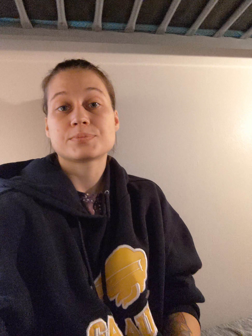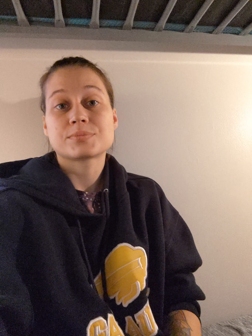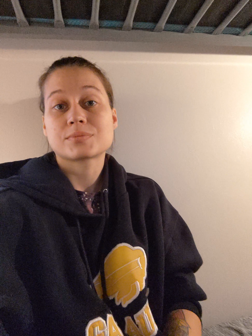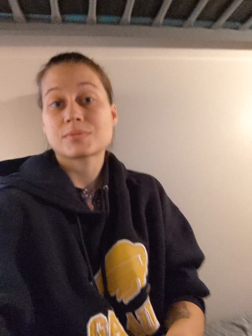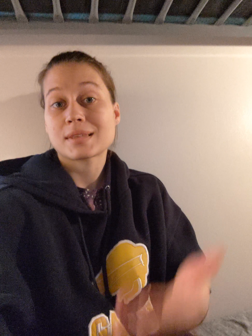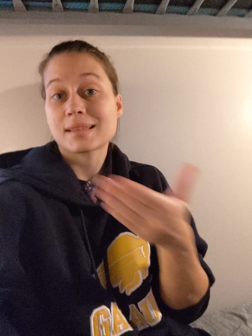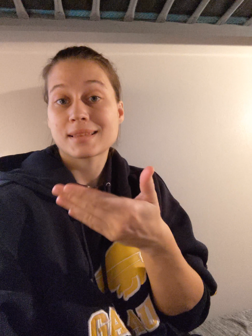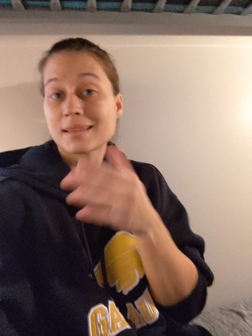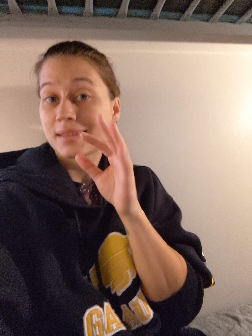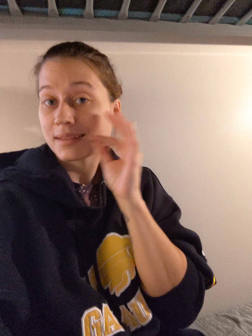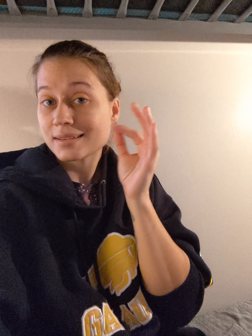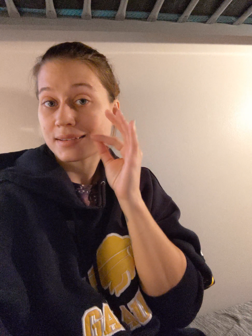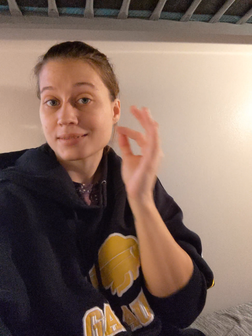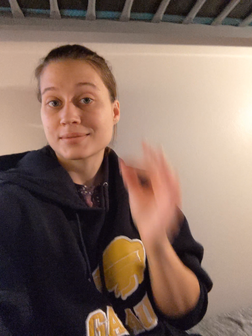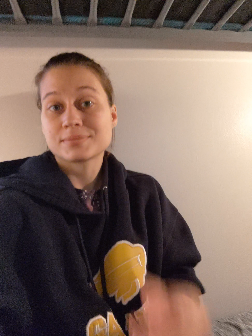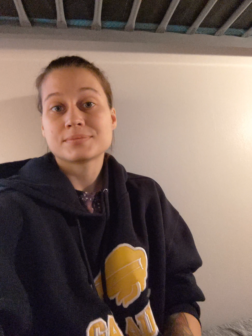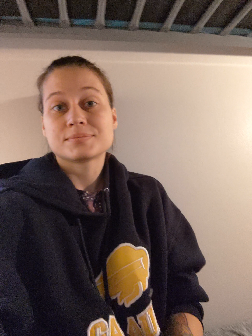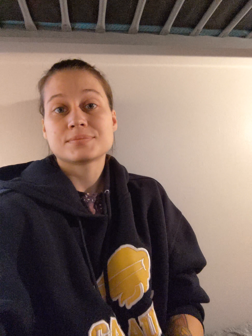kitty